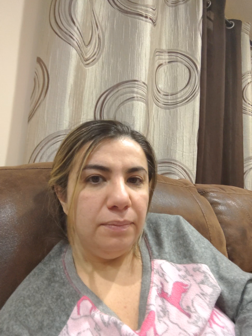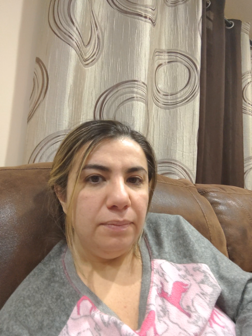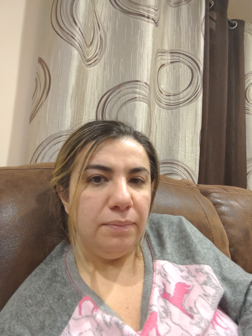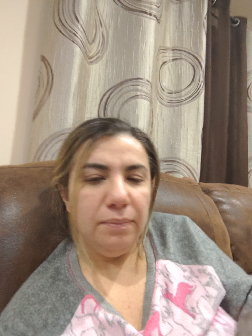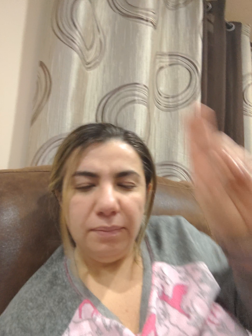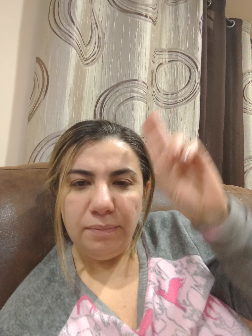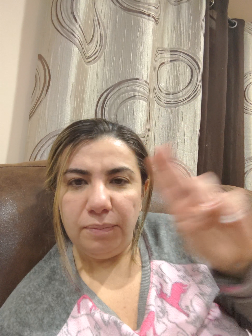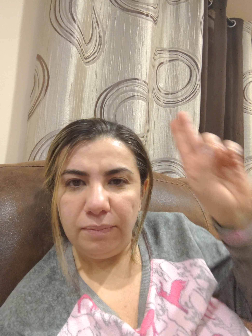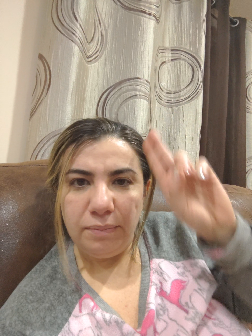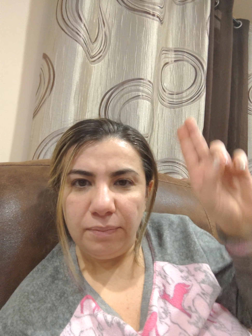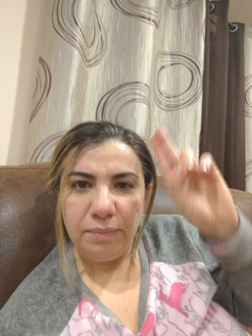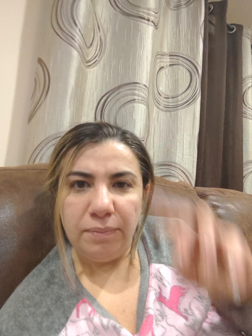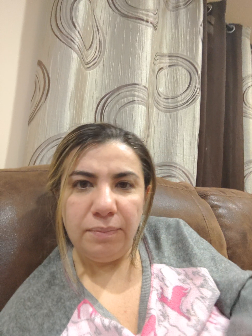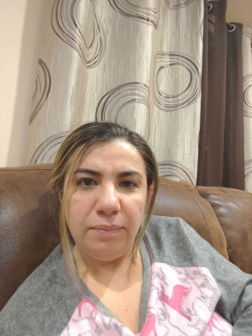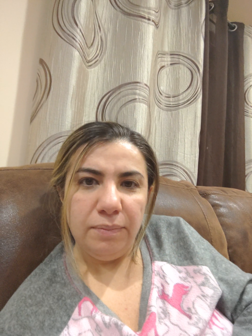uncle